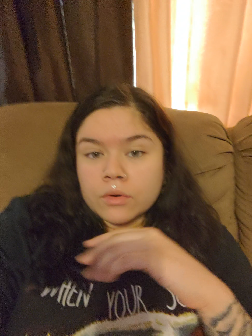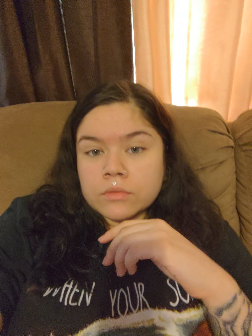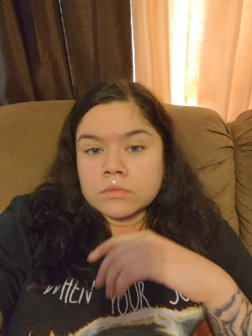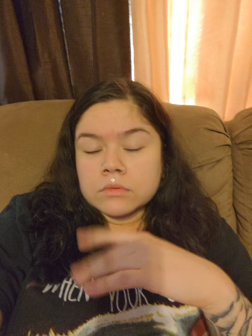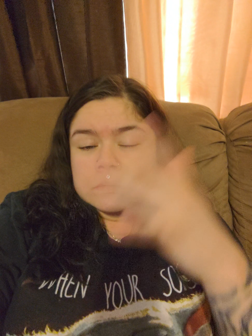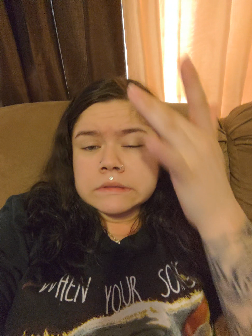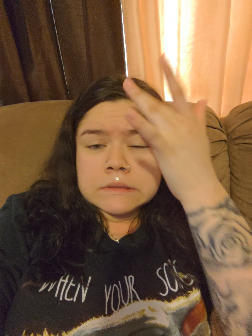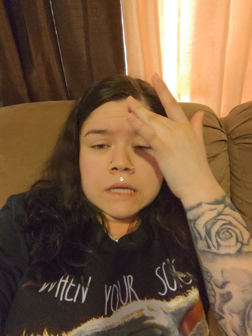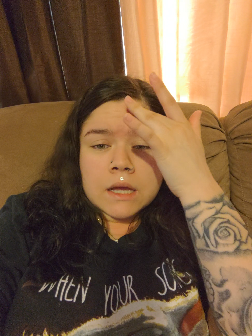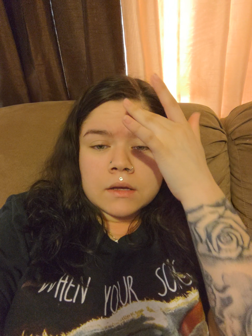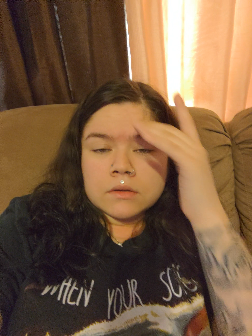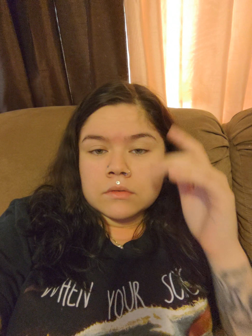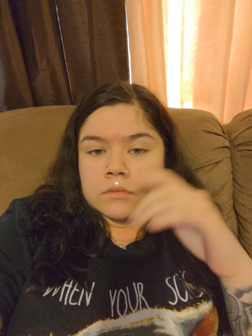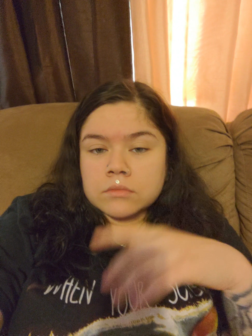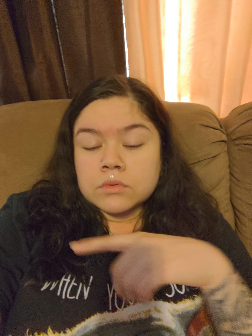sick